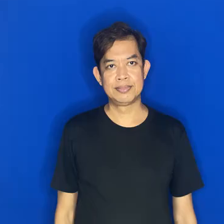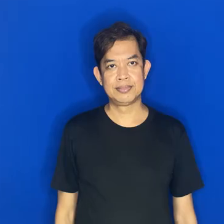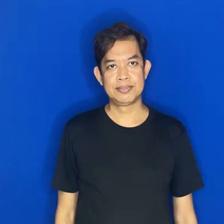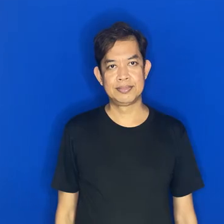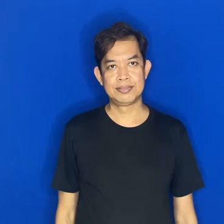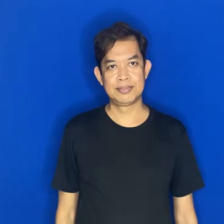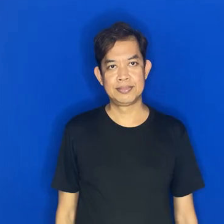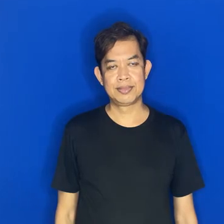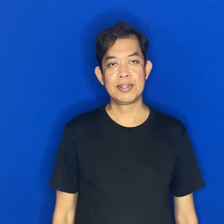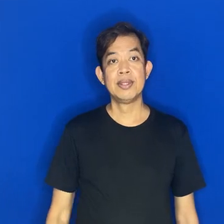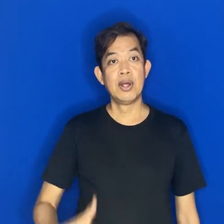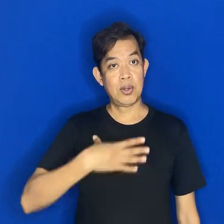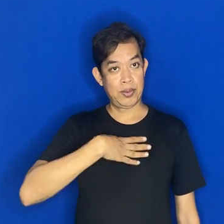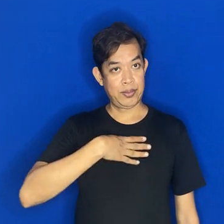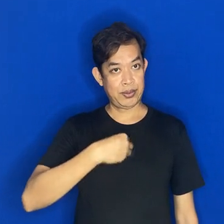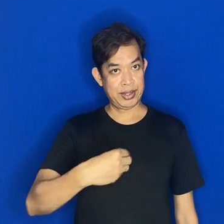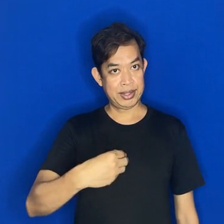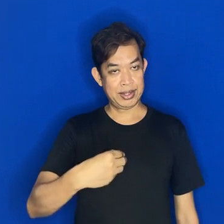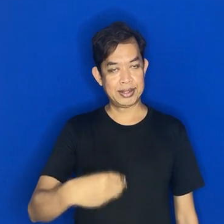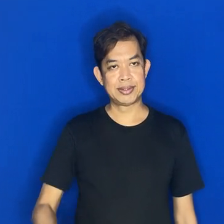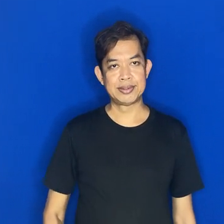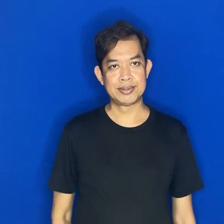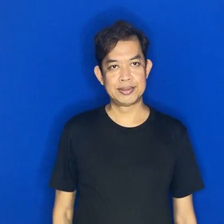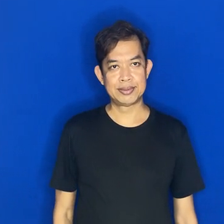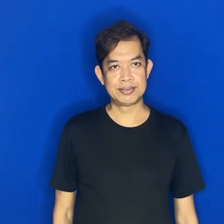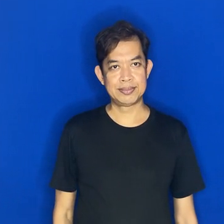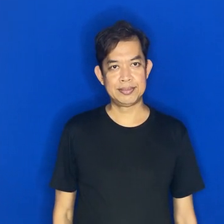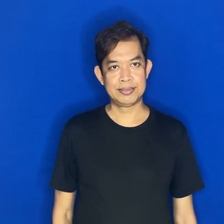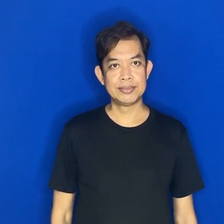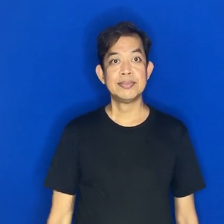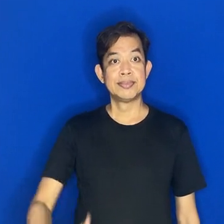white